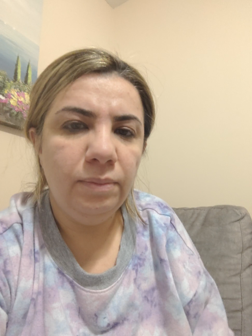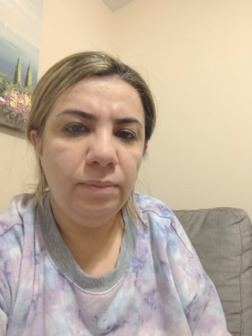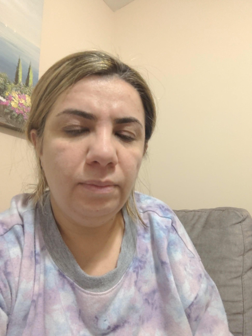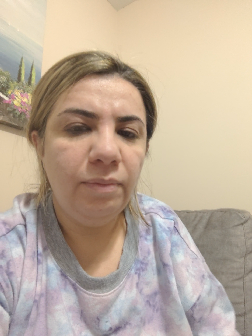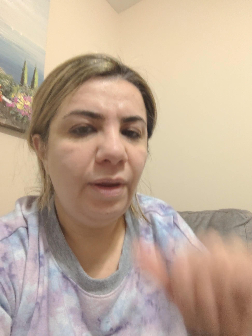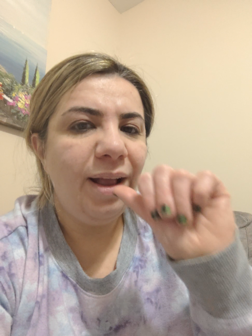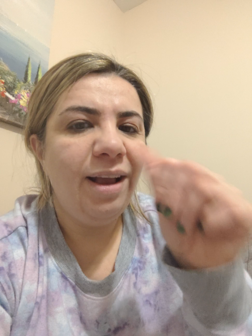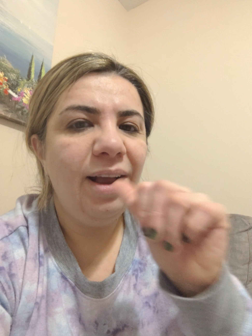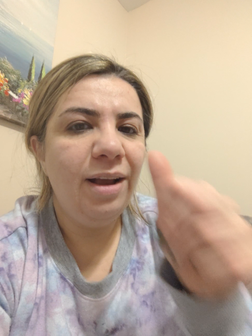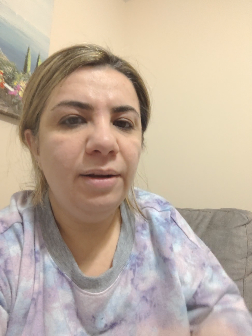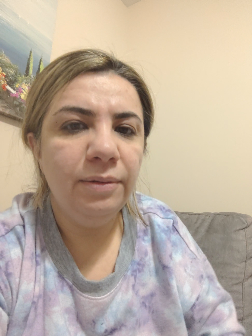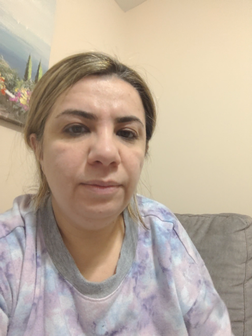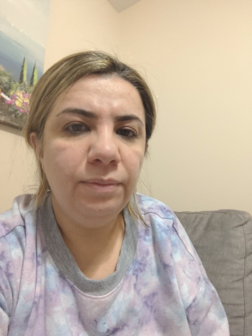nuts